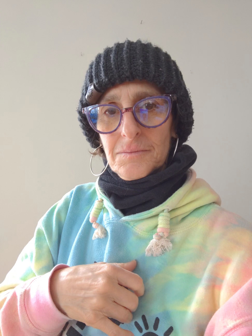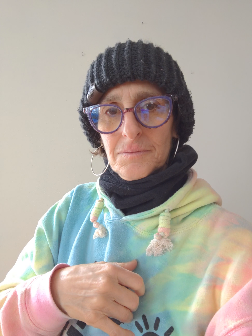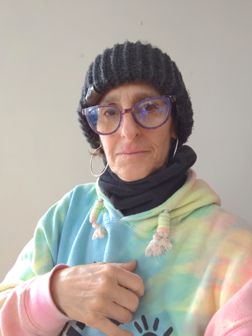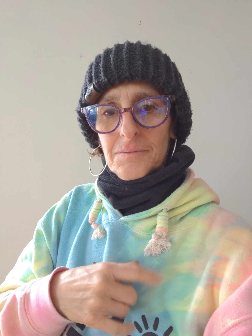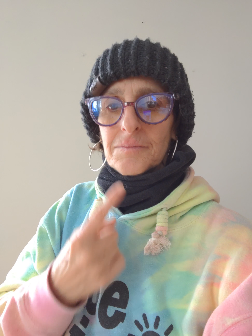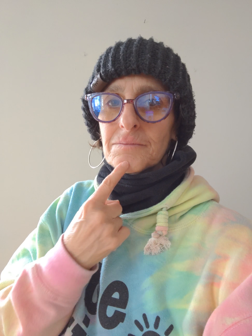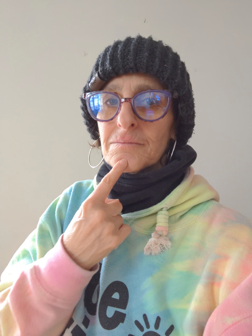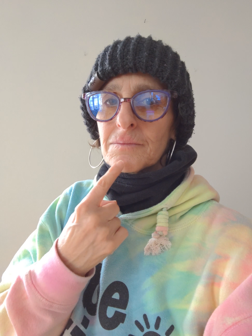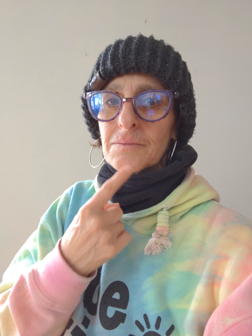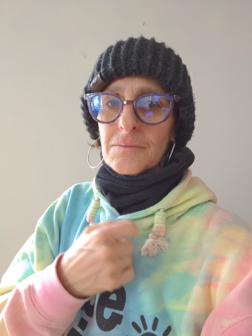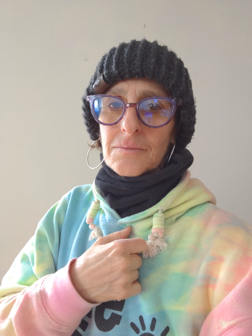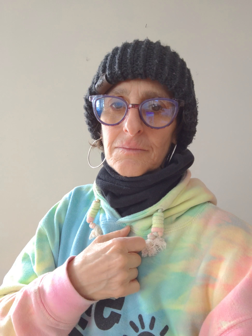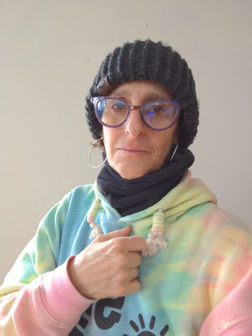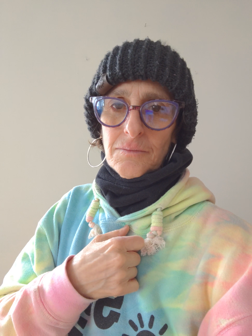say